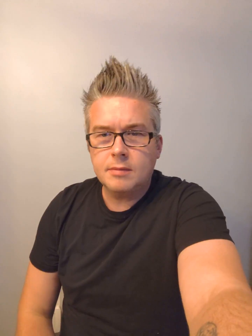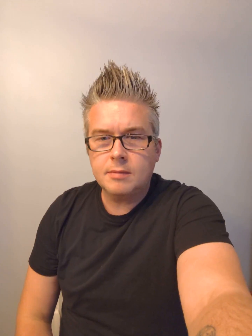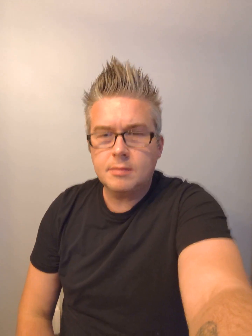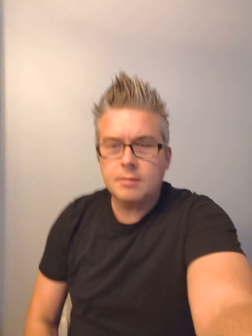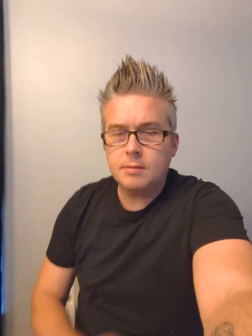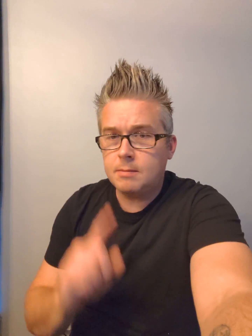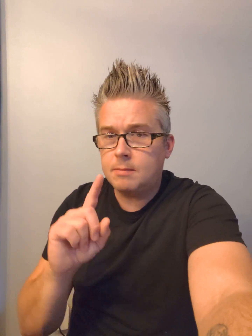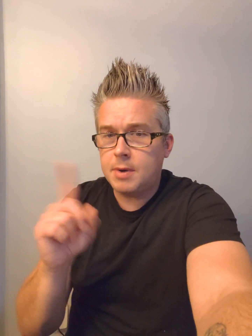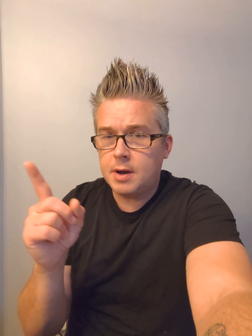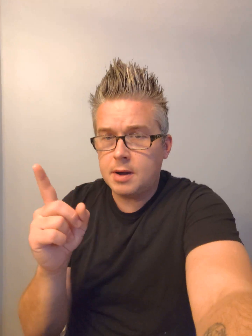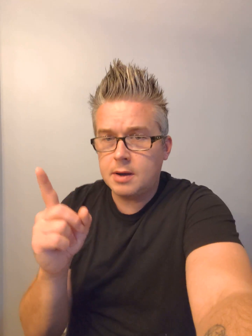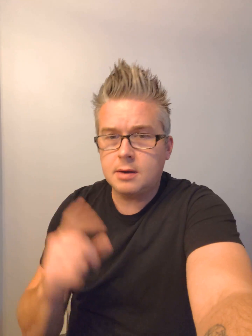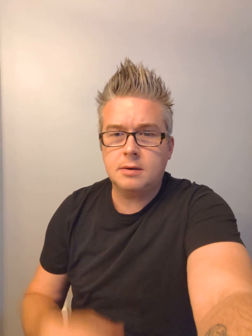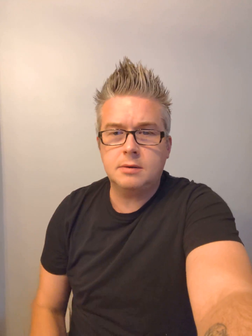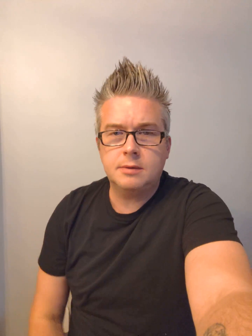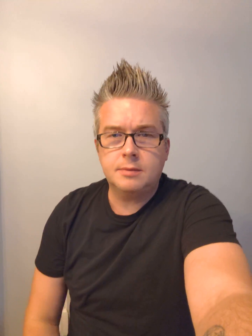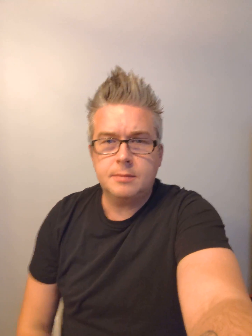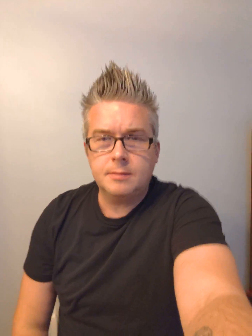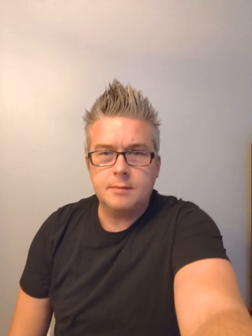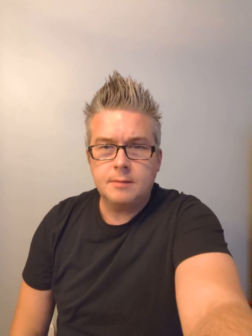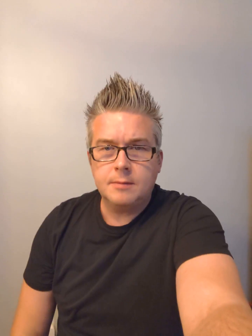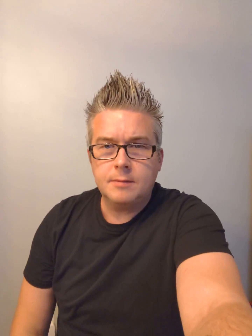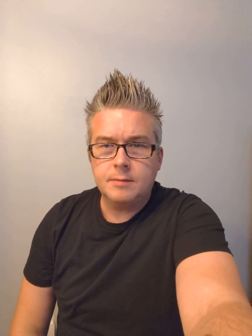but